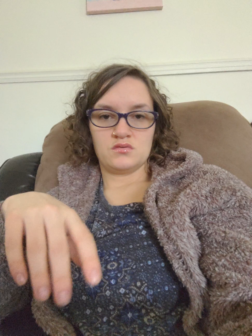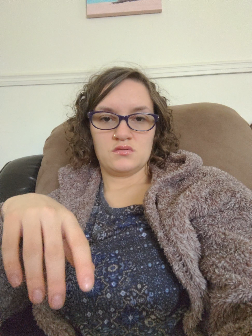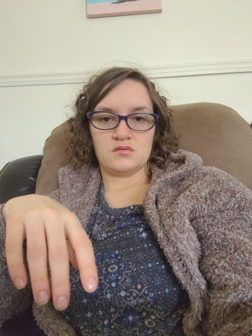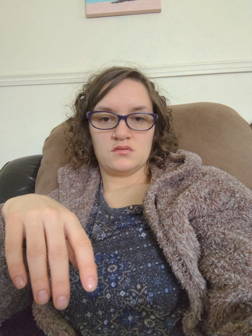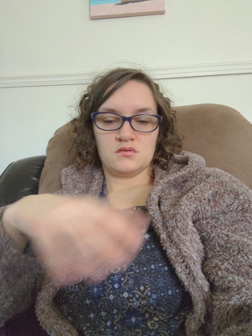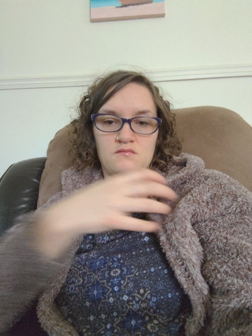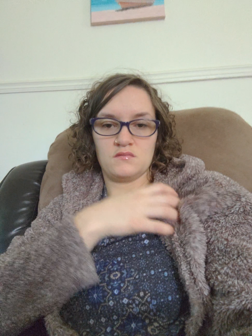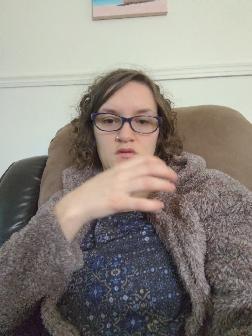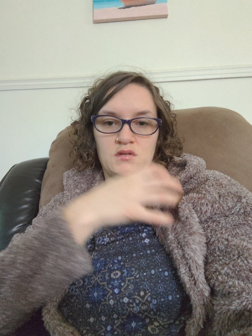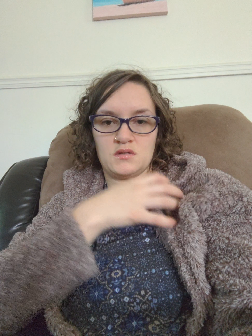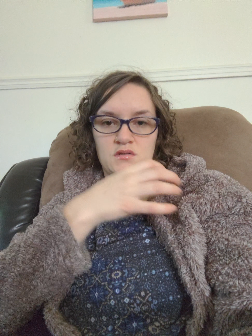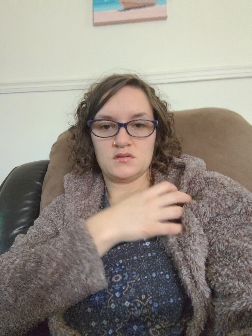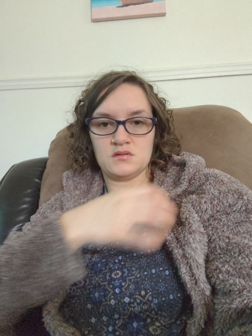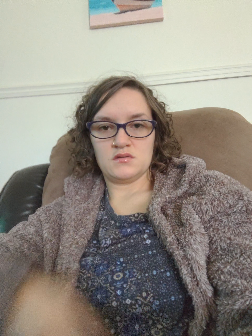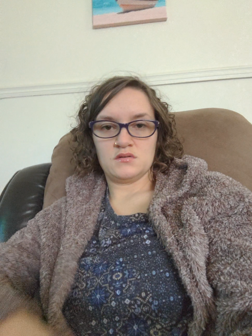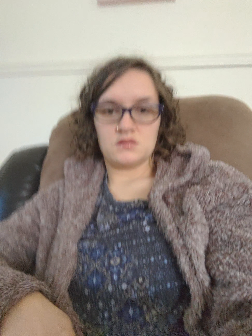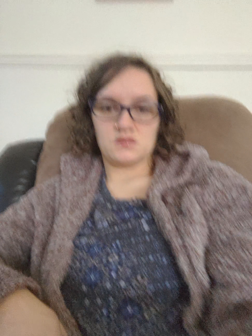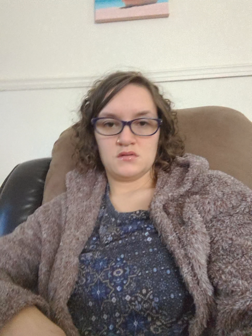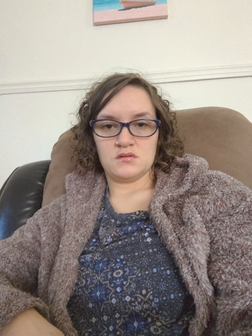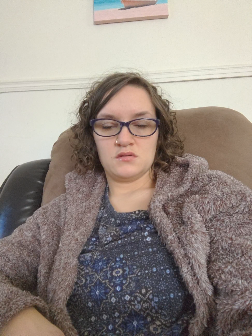police